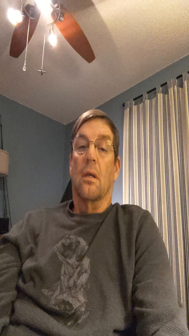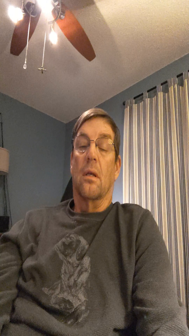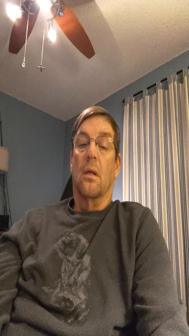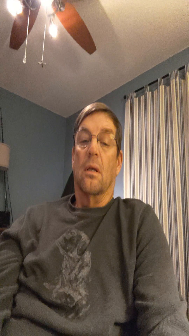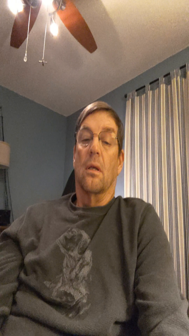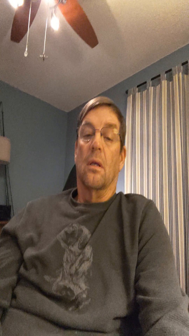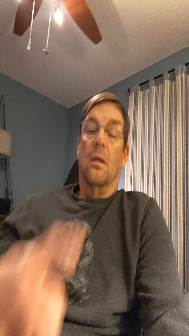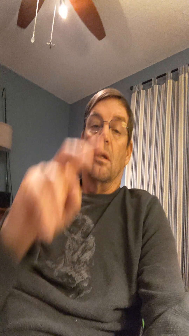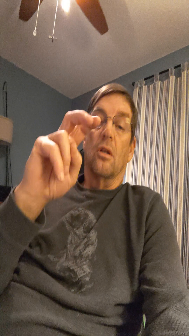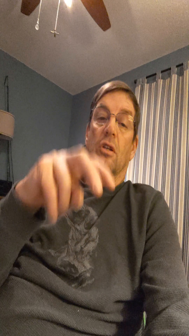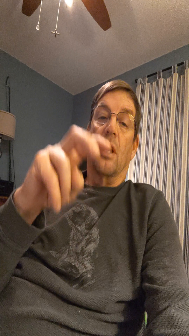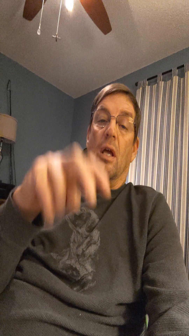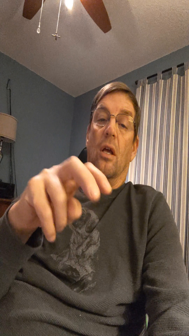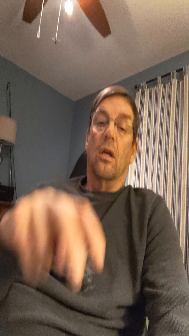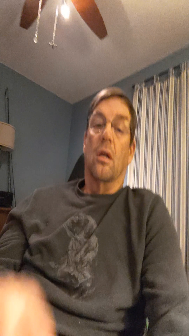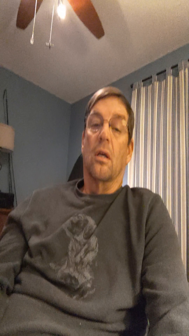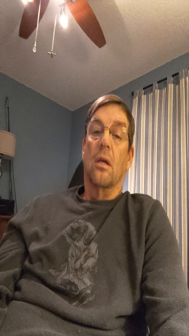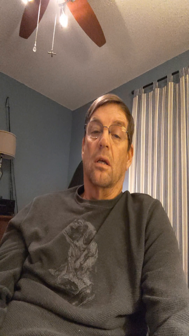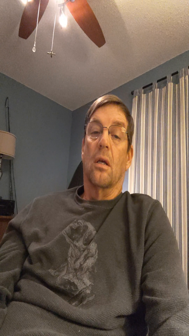chair